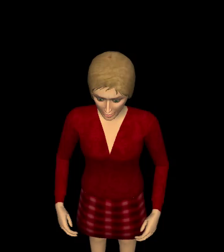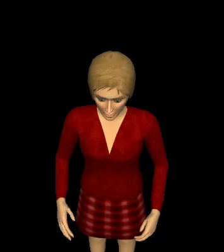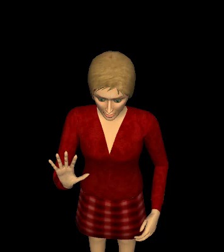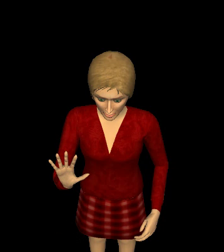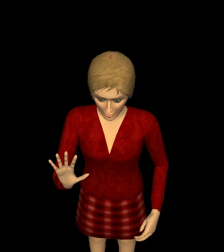5